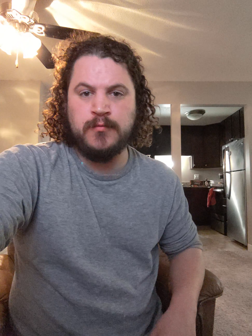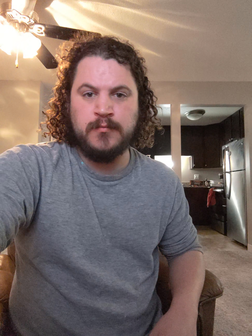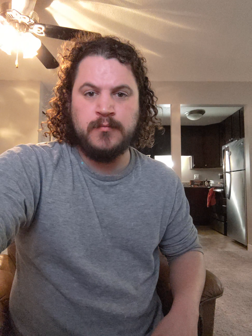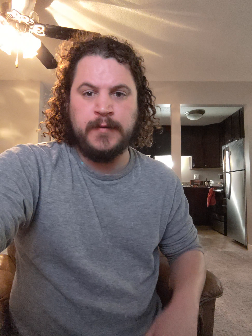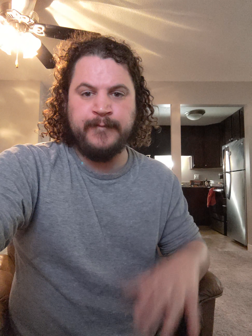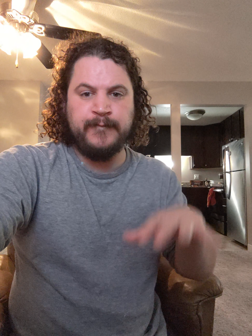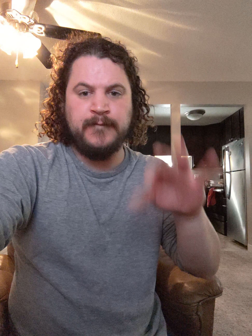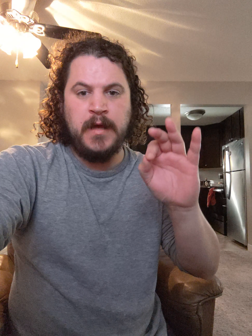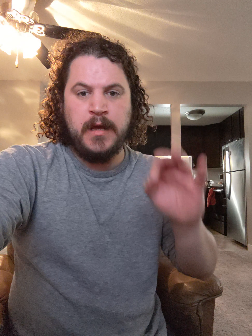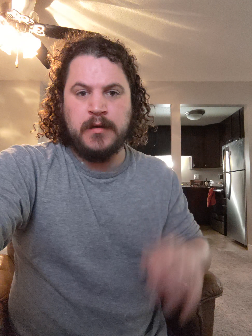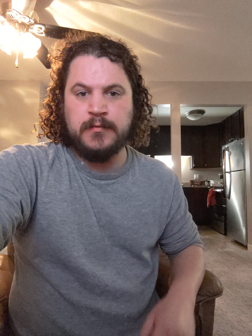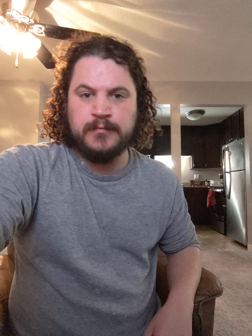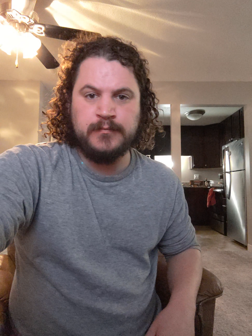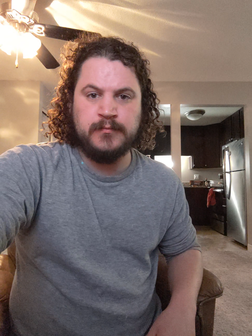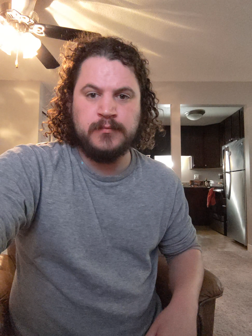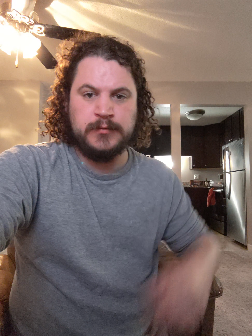find